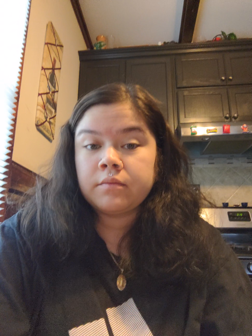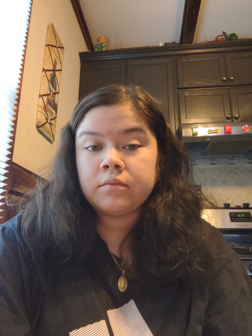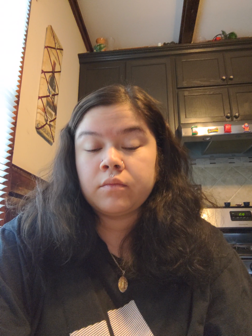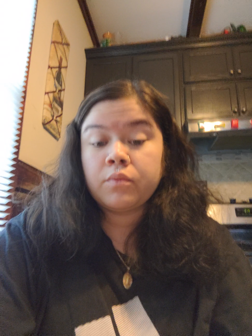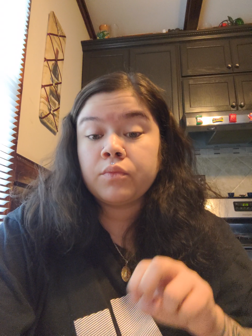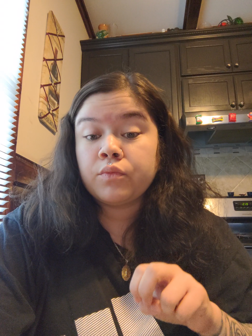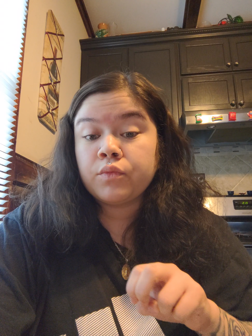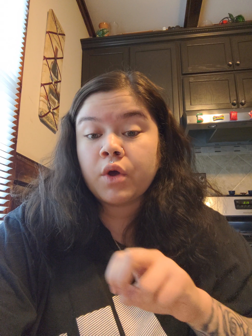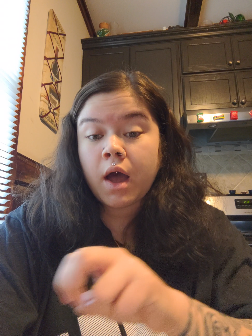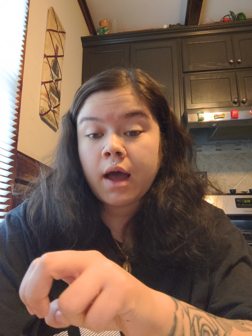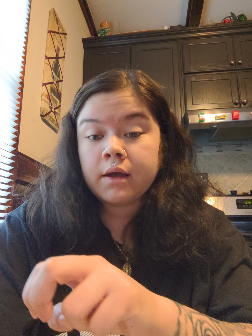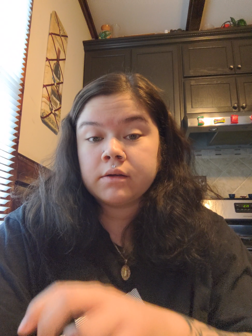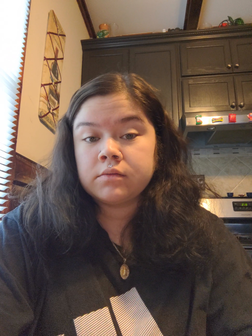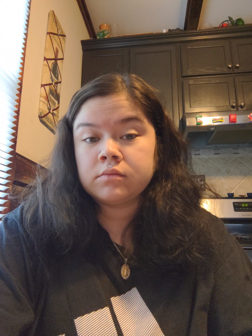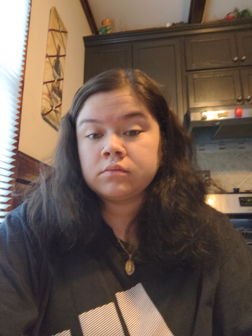ride